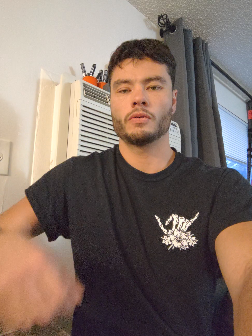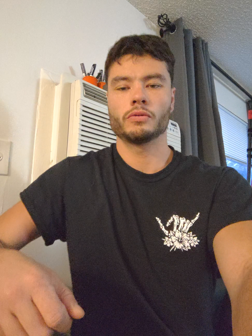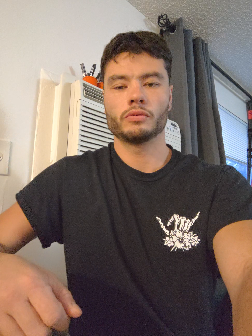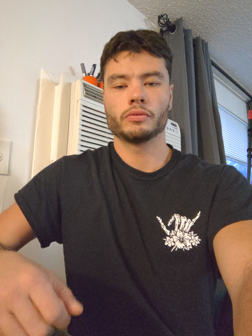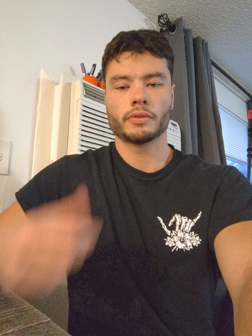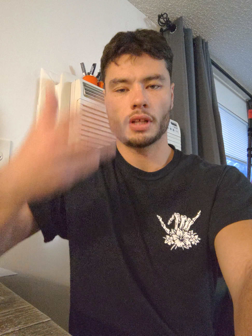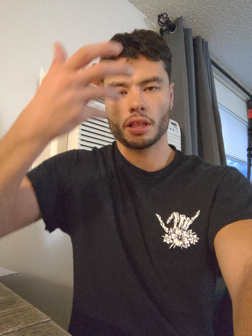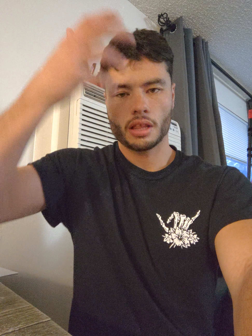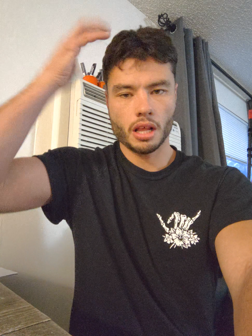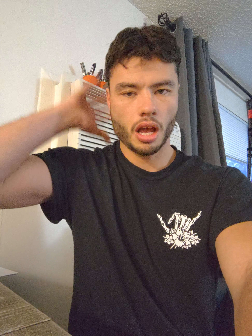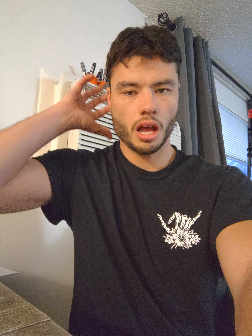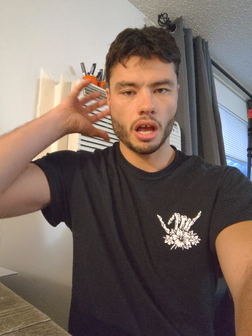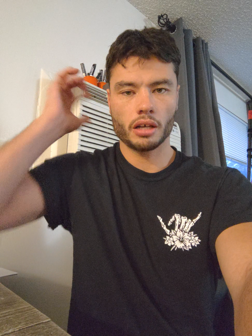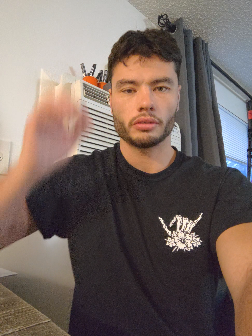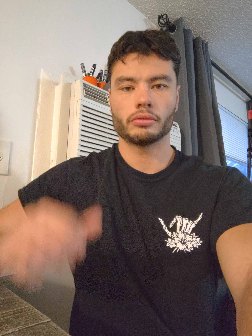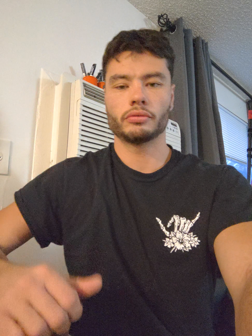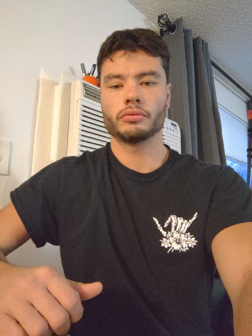lion